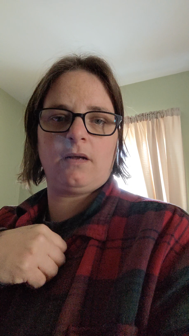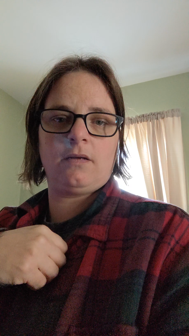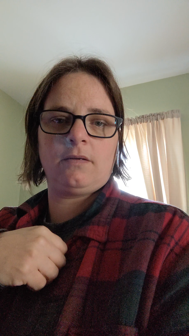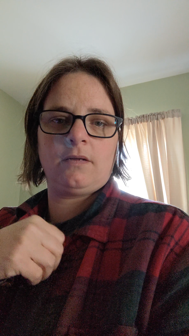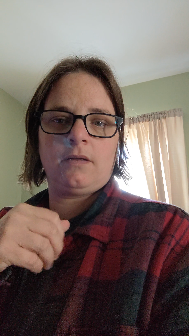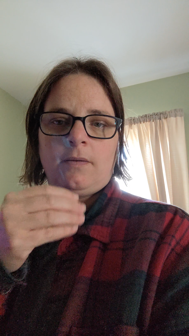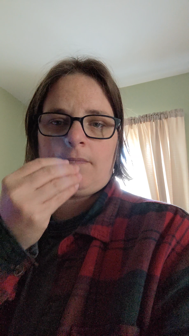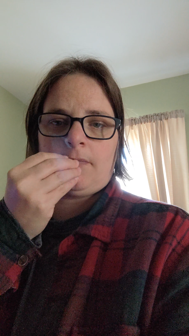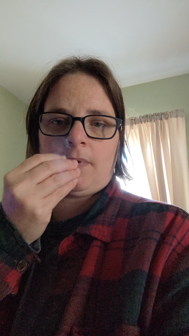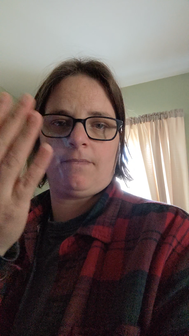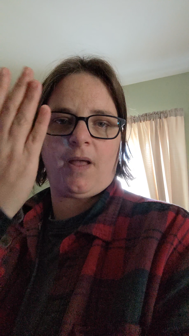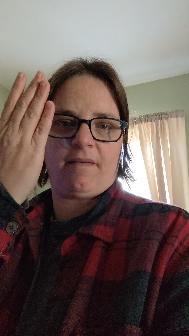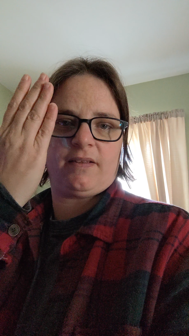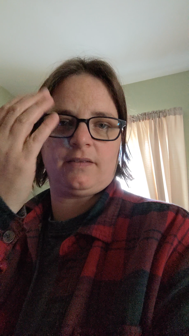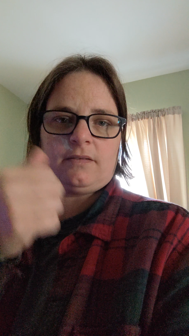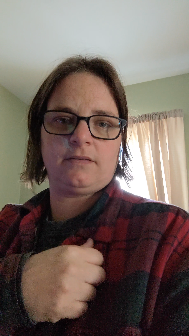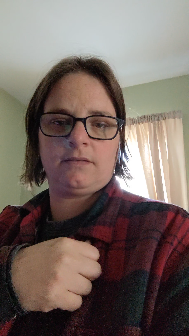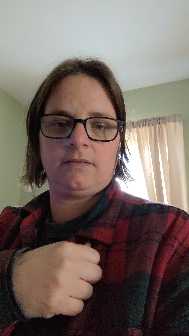breakfast